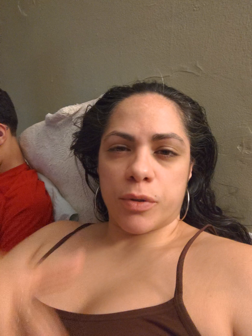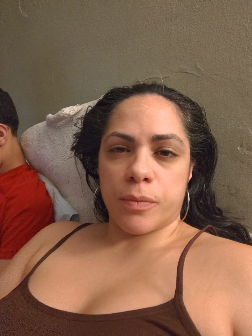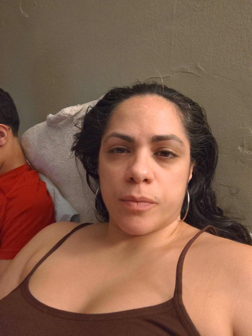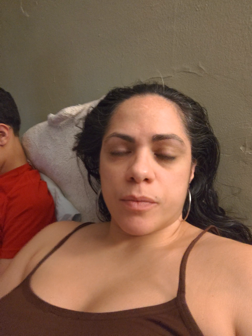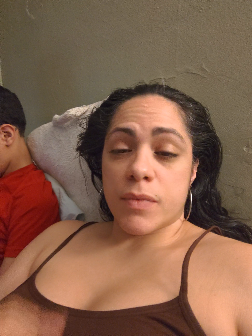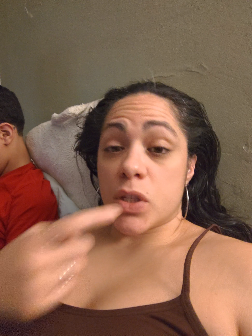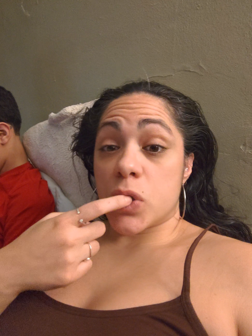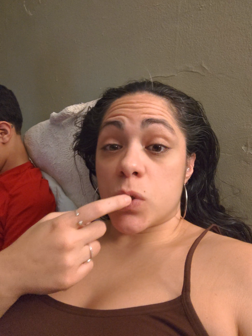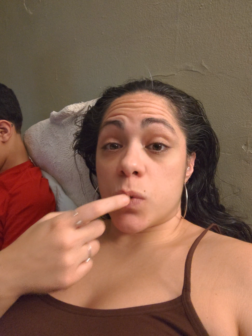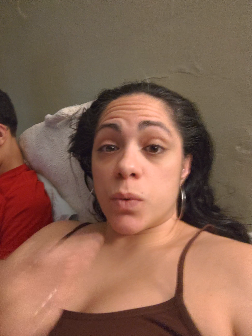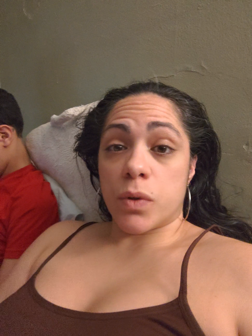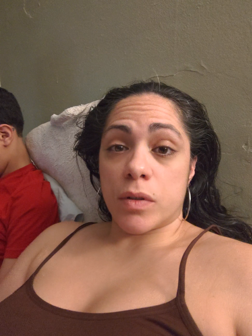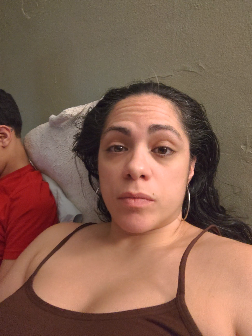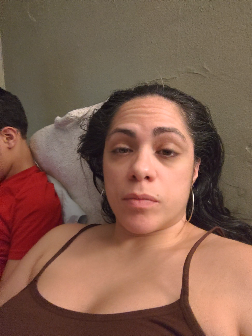tooth